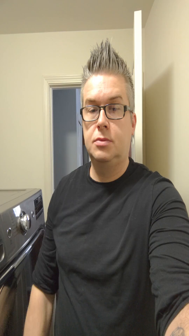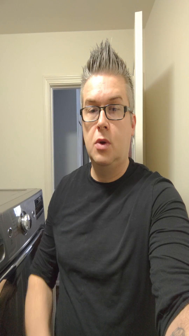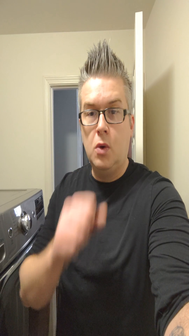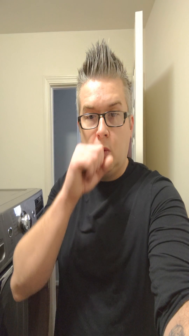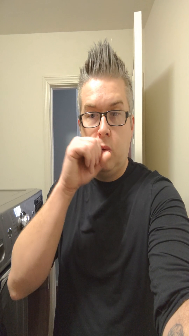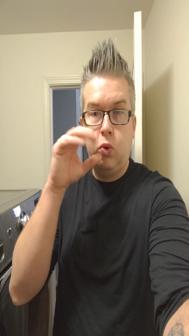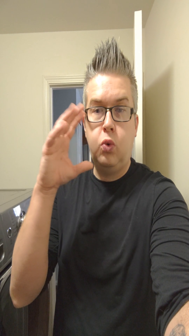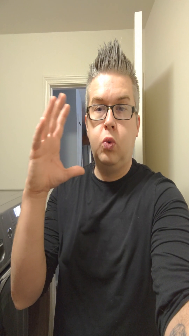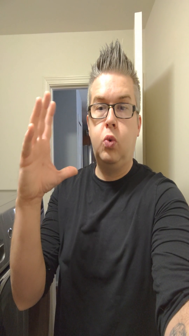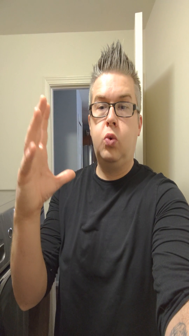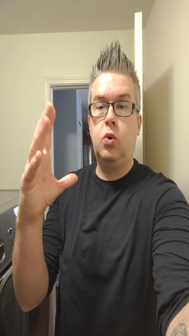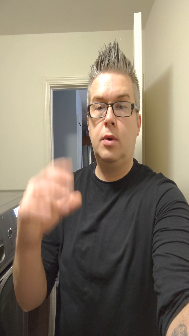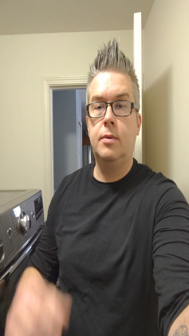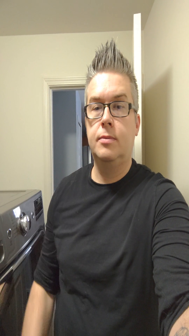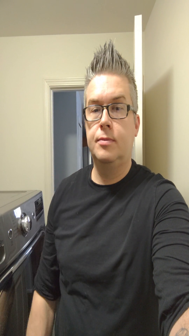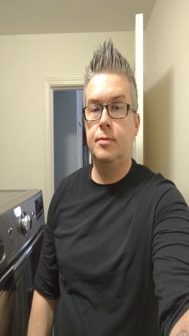balloon